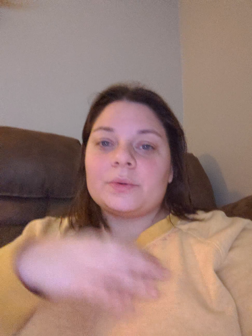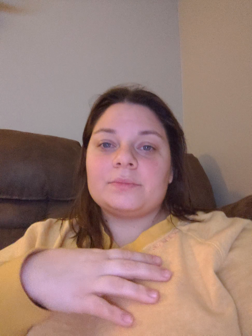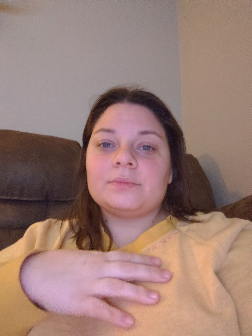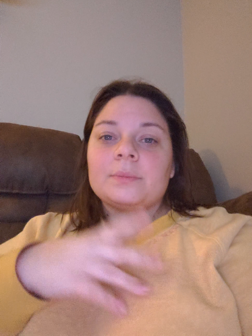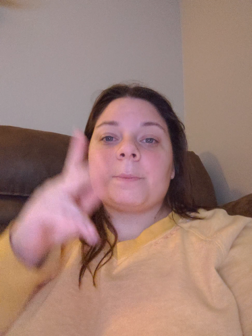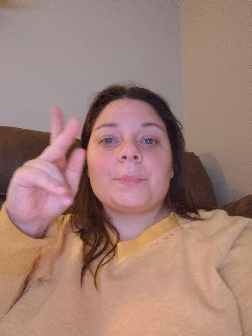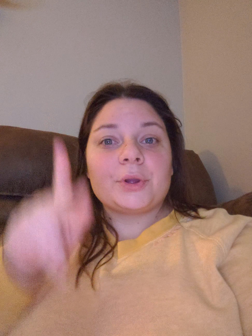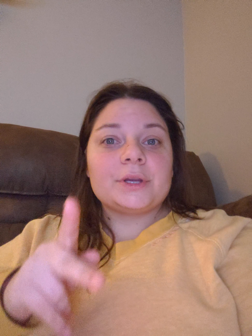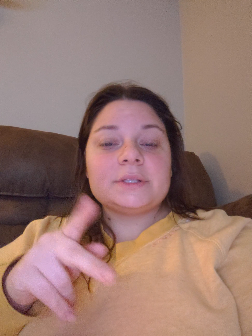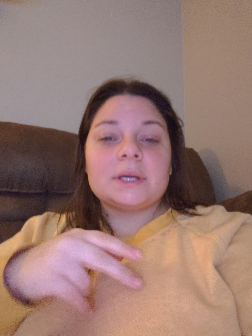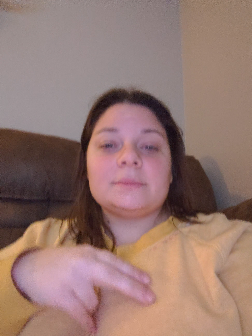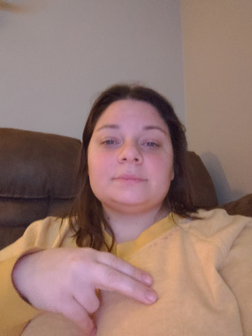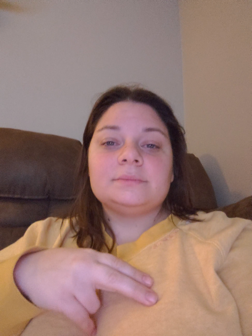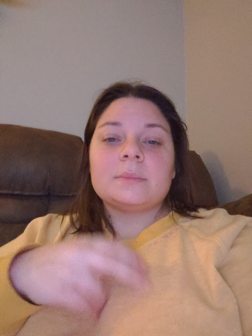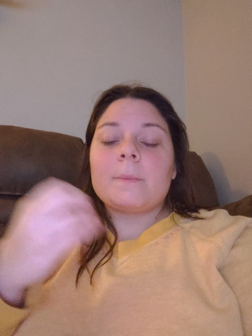person